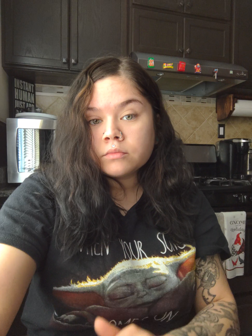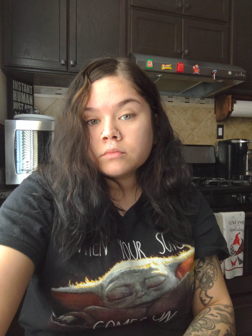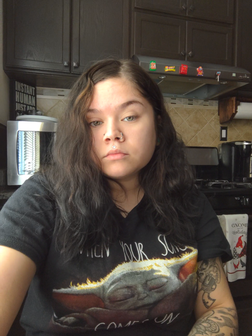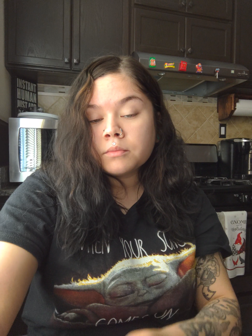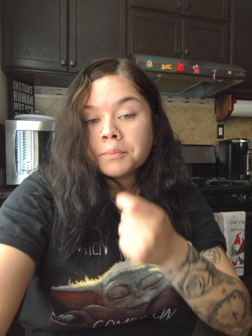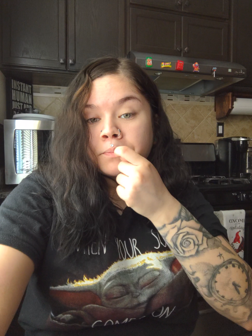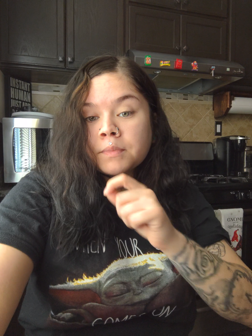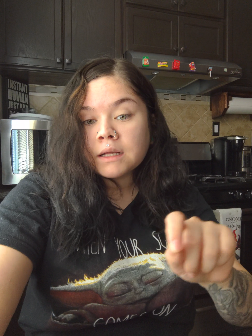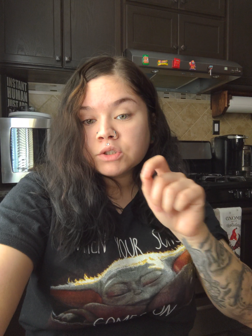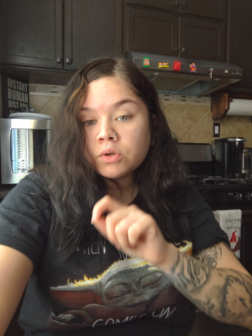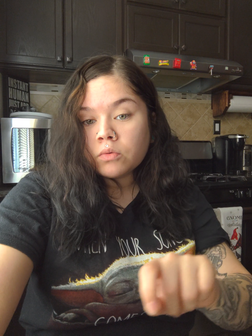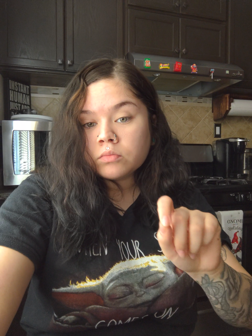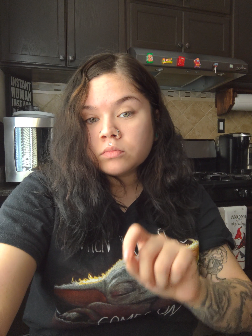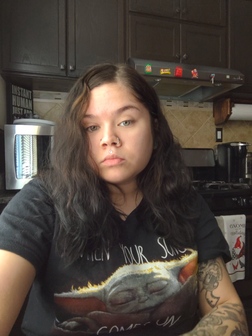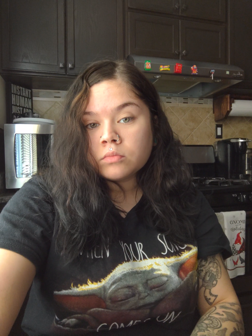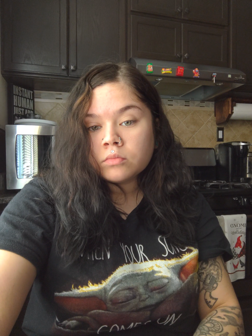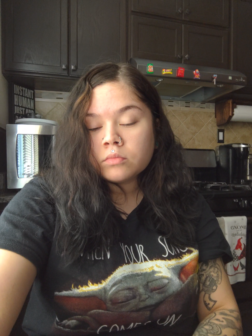pencil